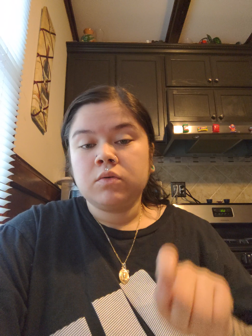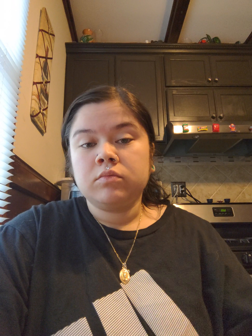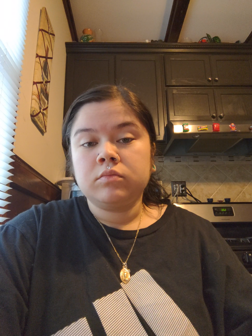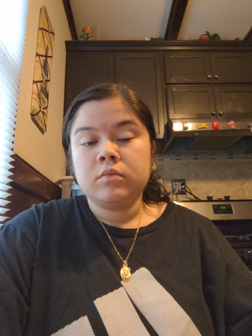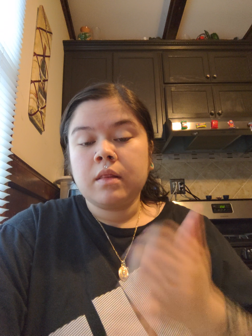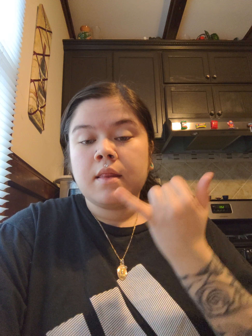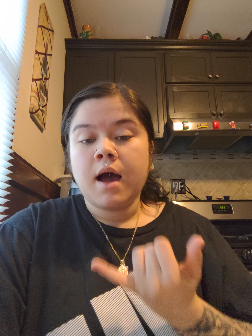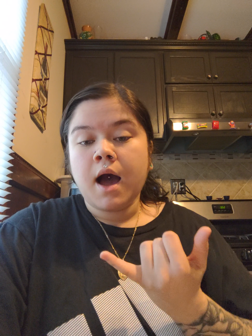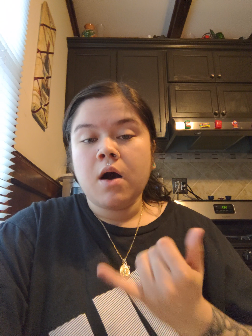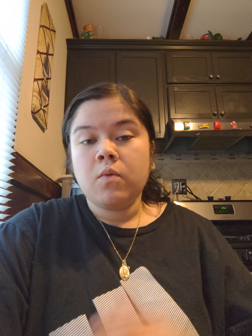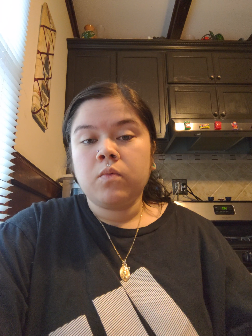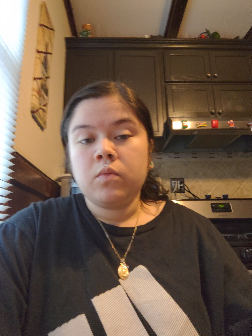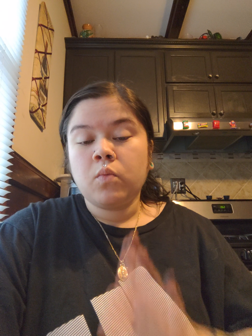now